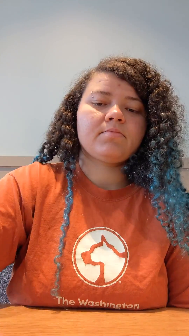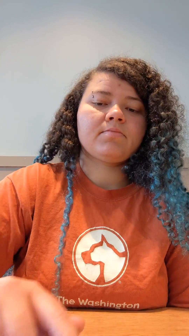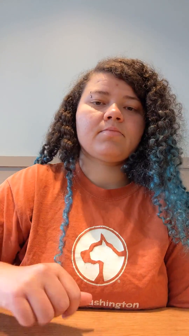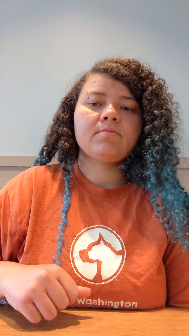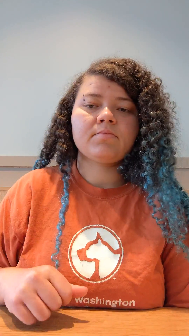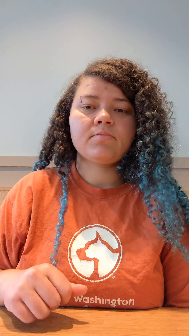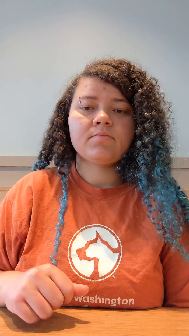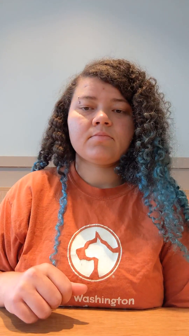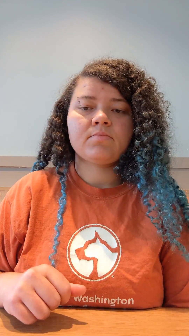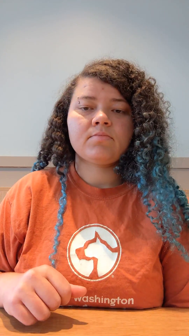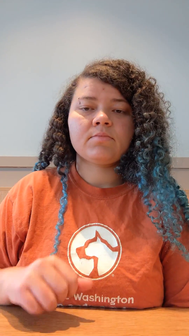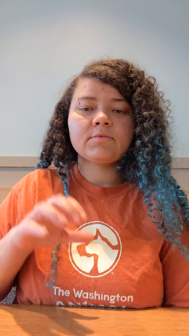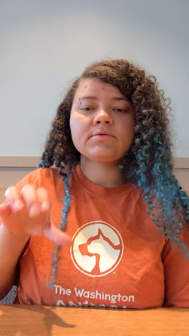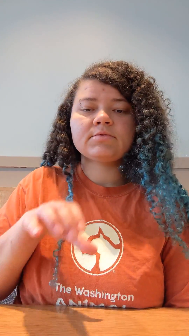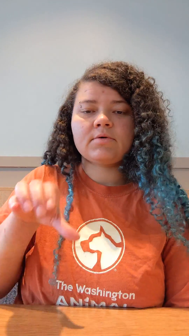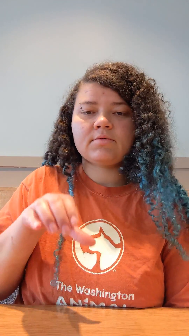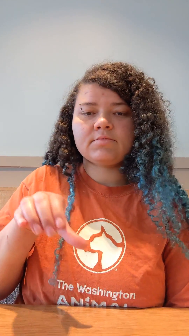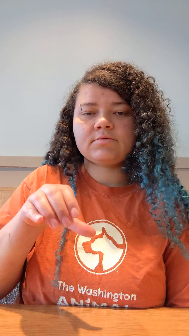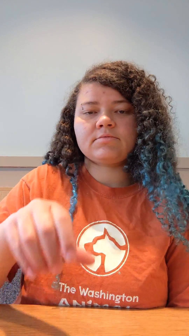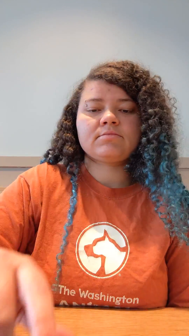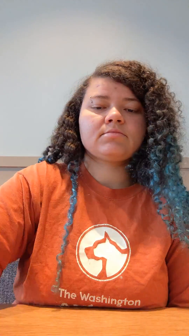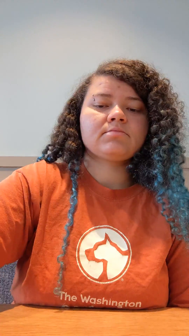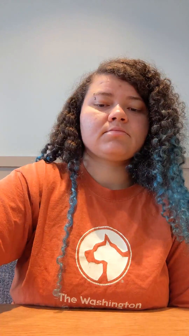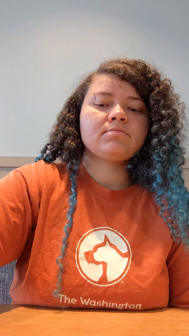does